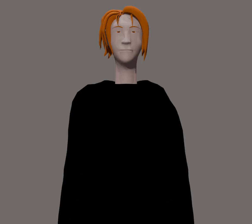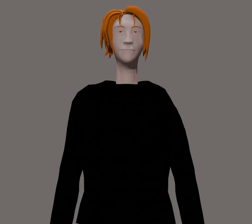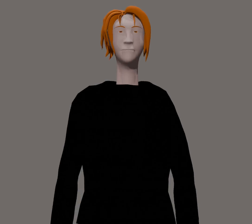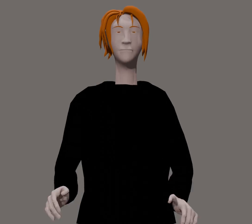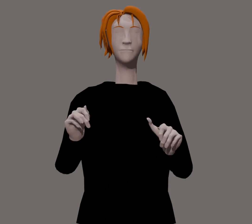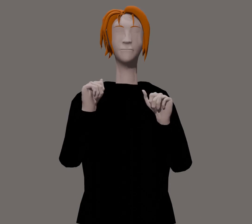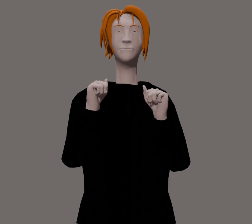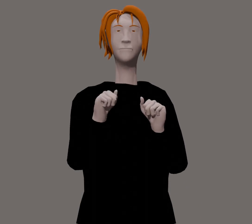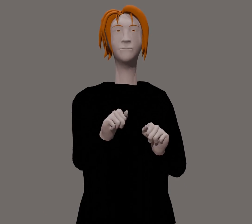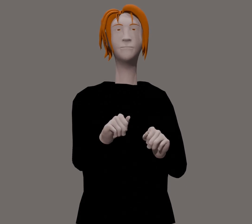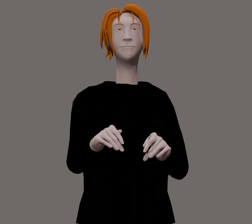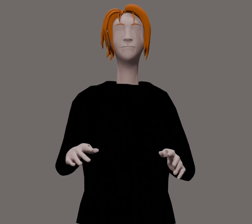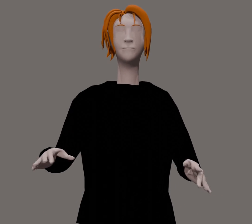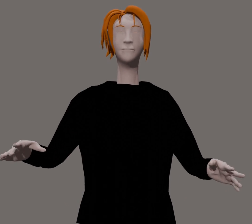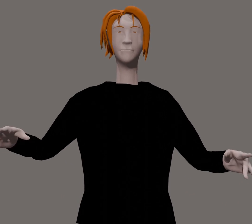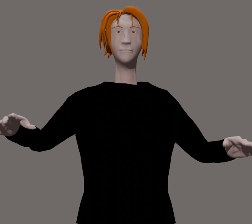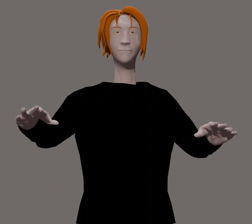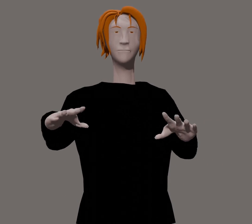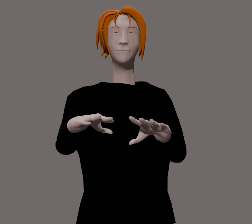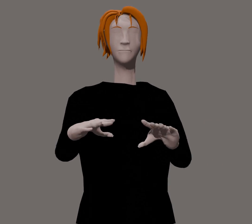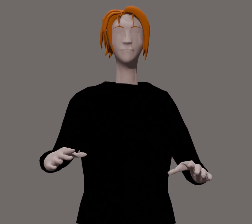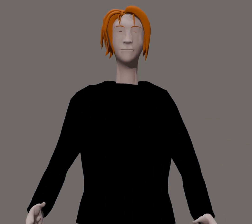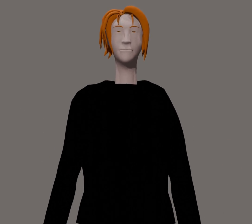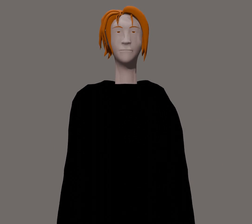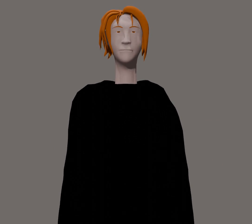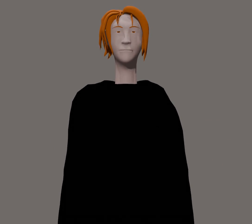Circulation